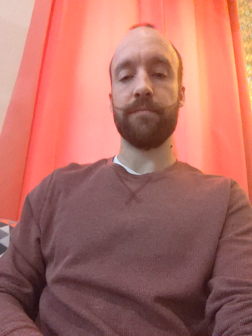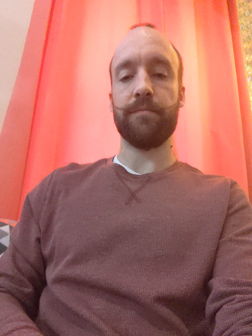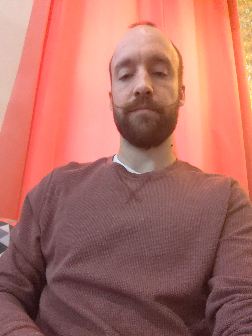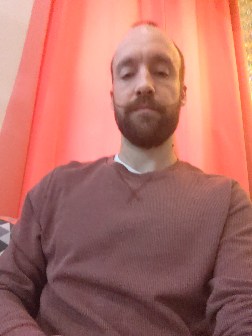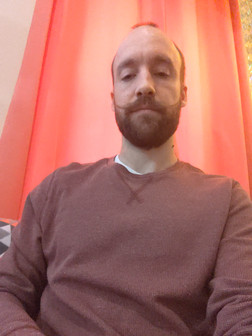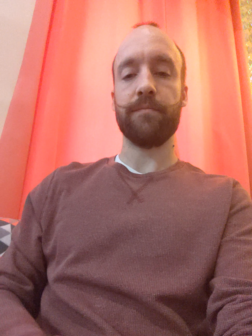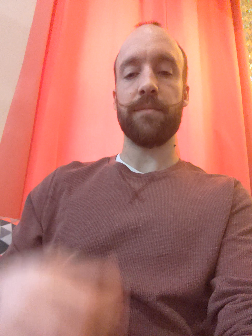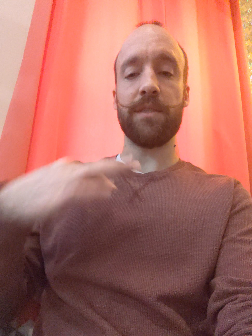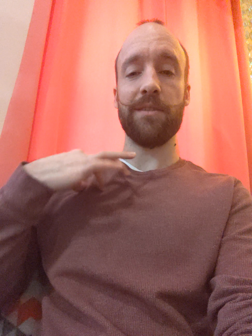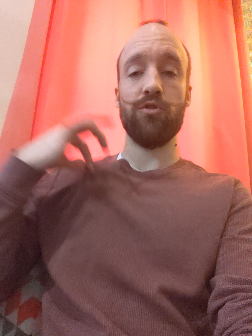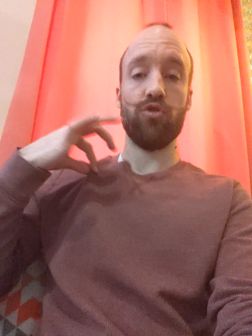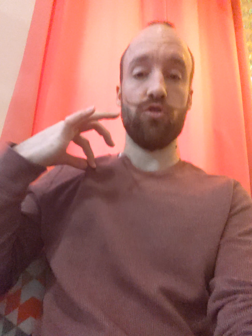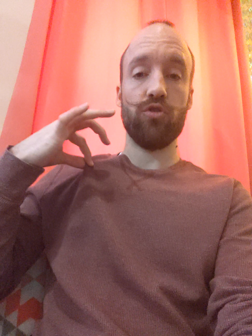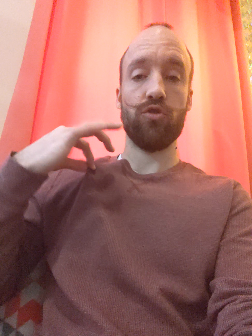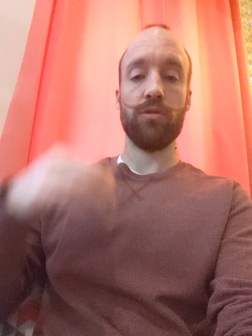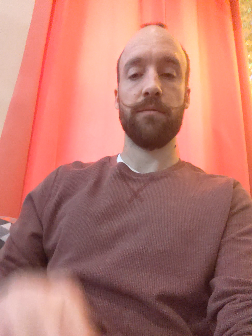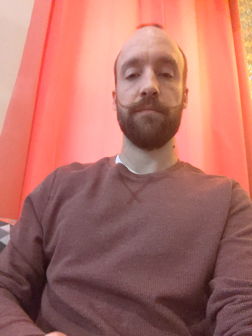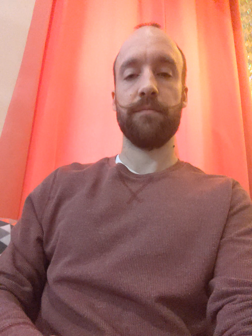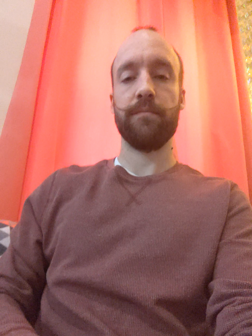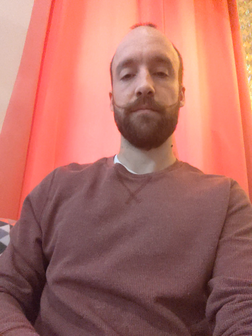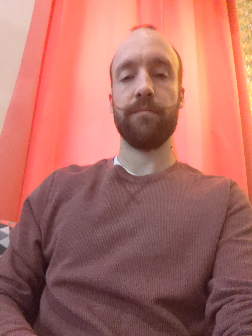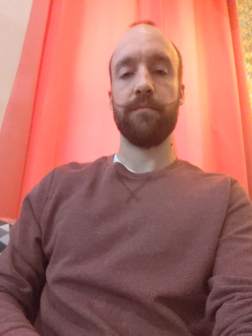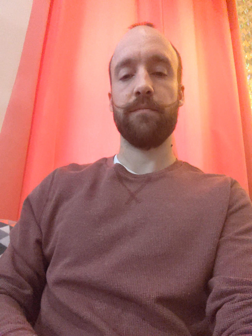shirt